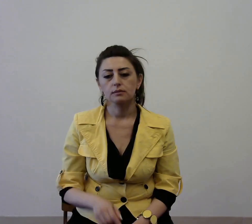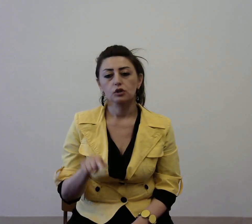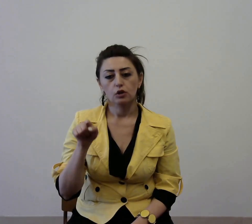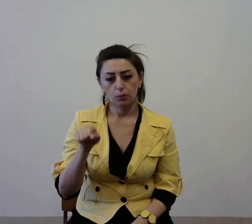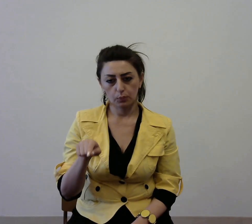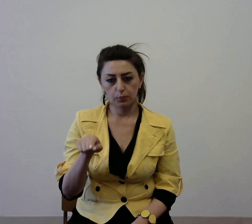bu